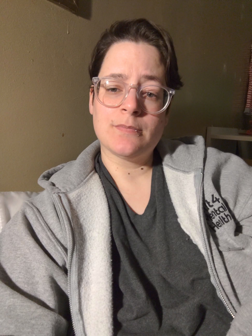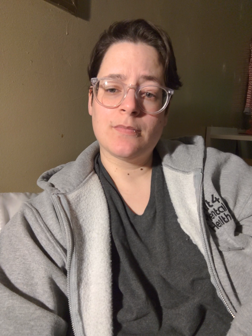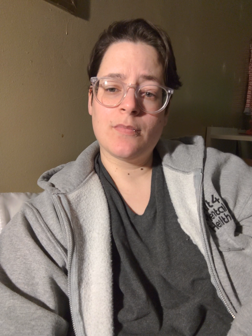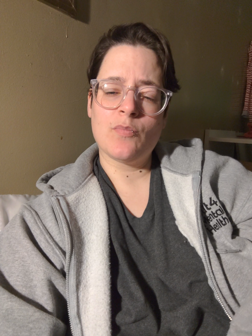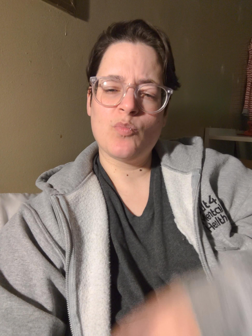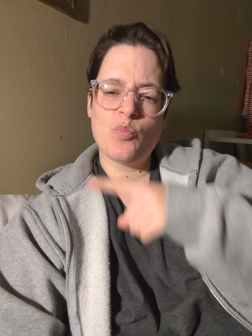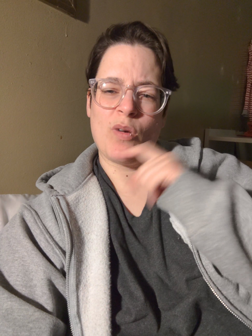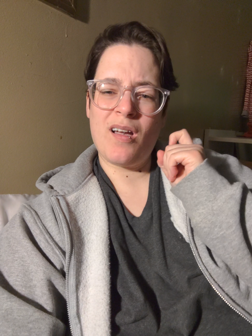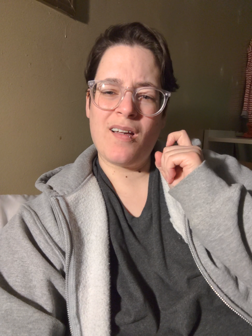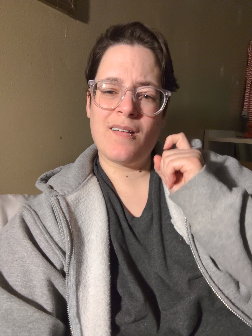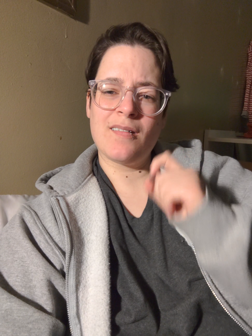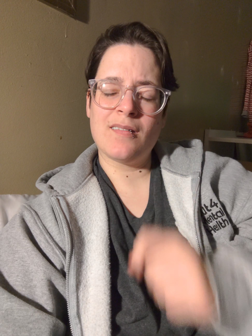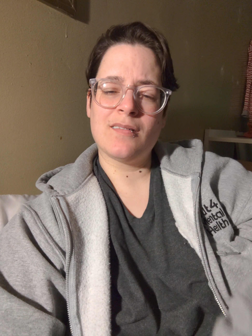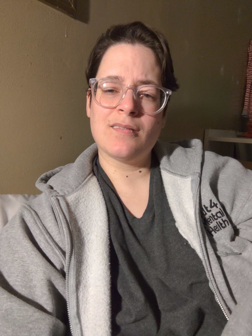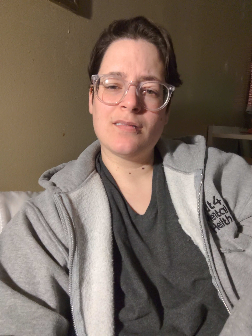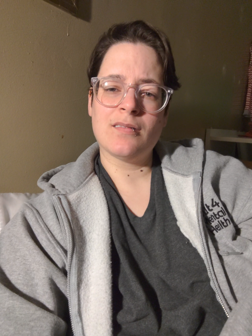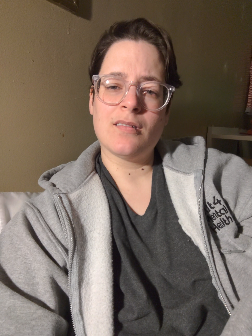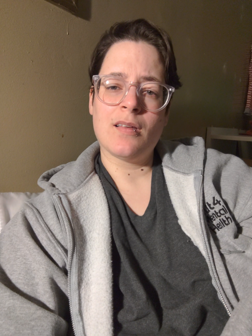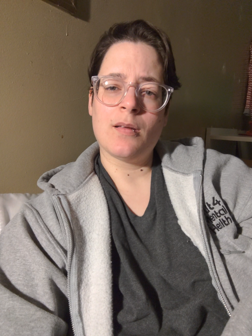dry